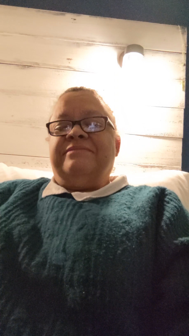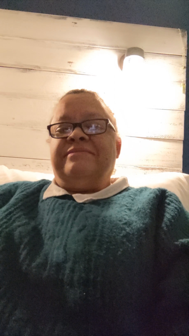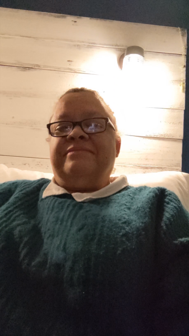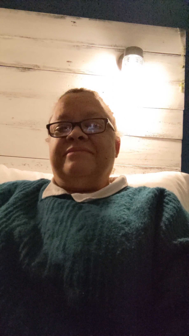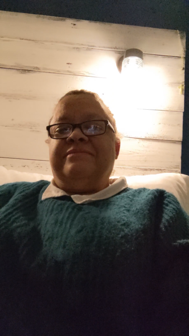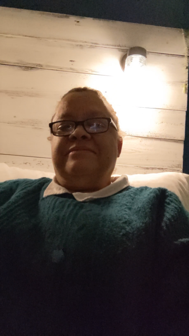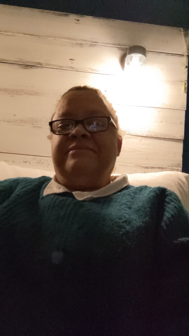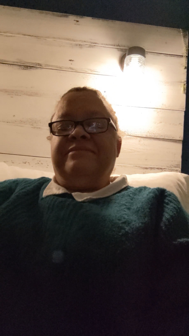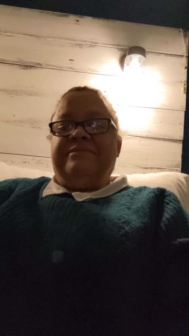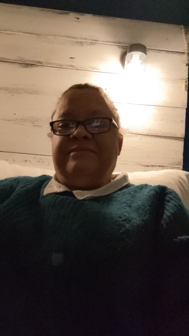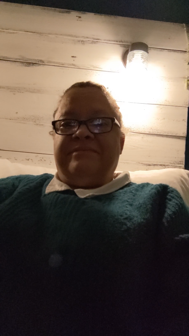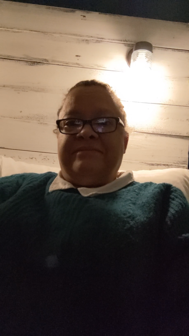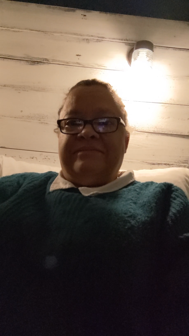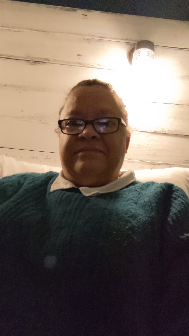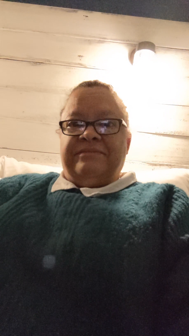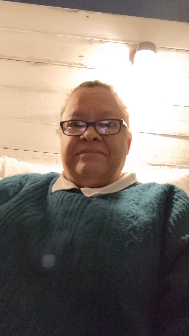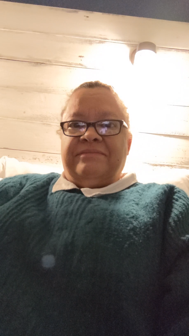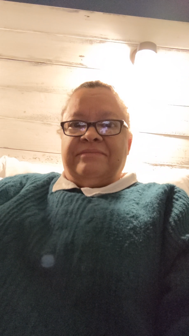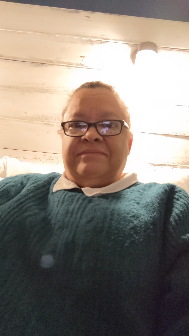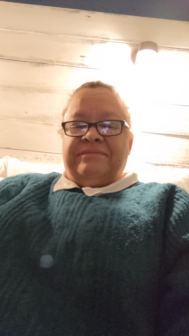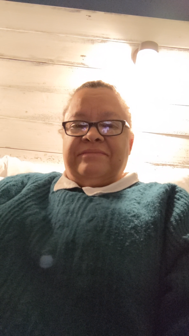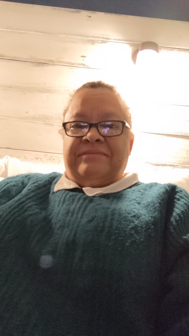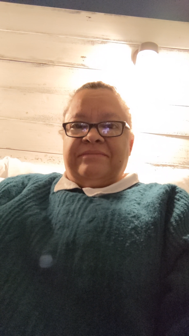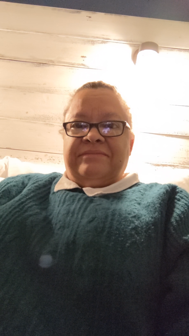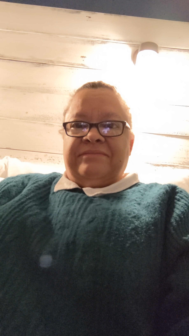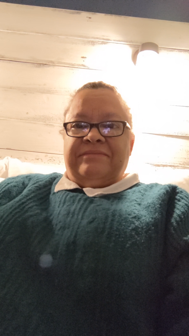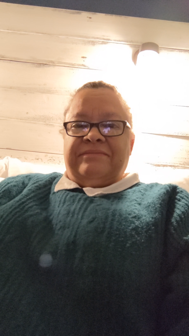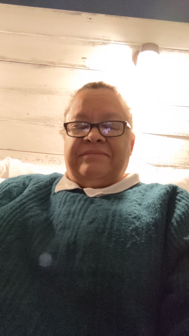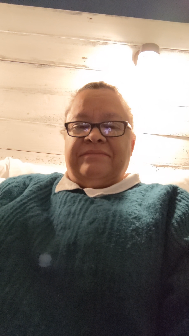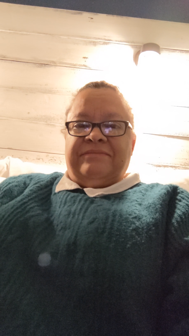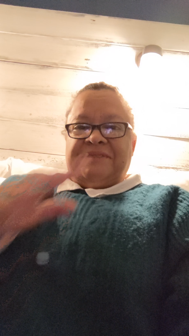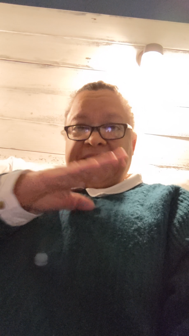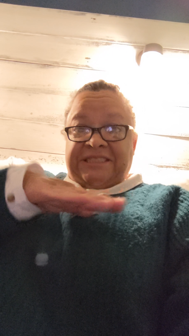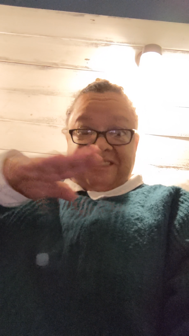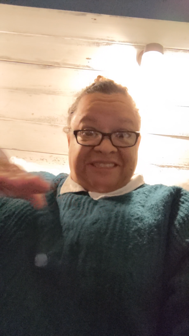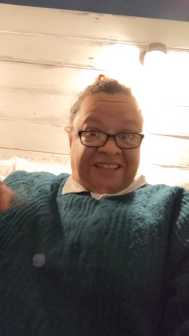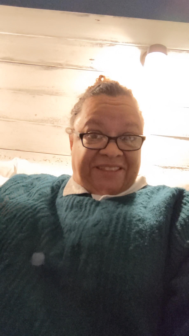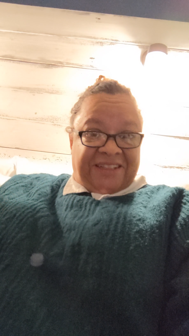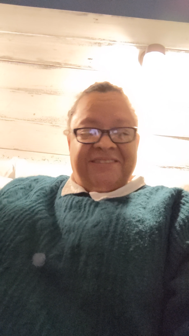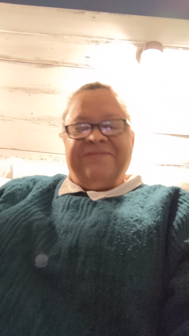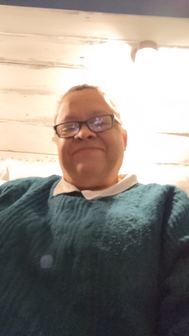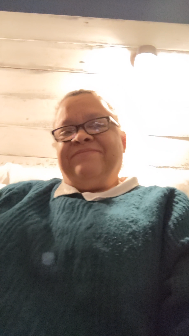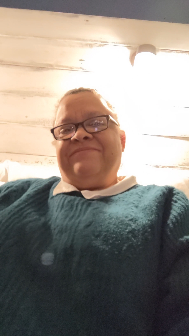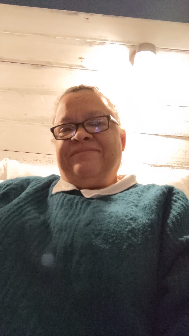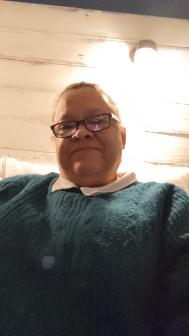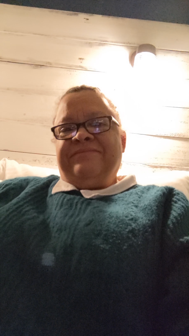children